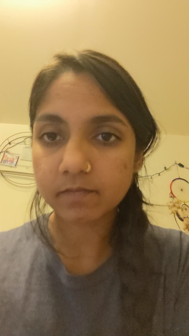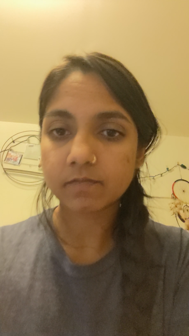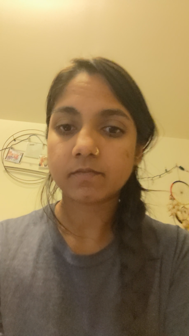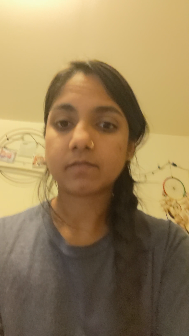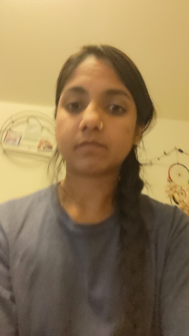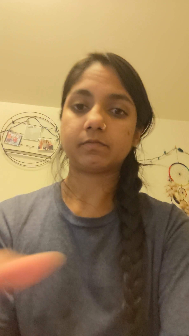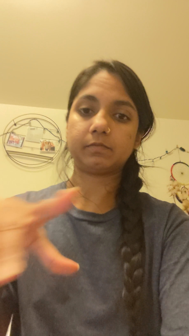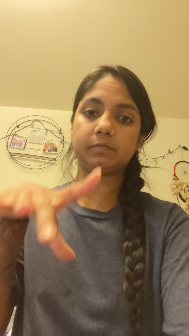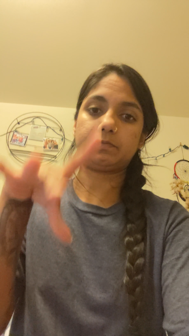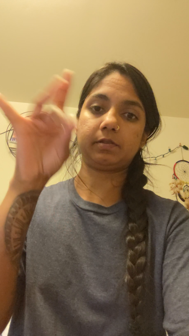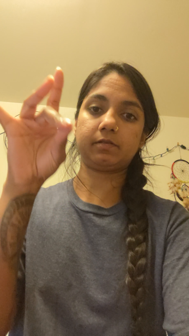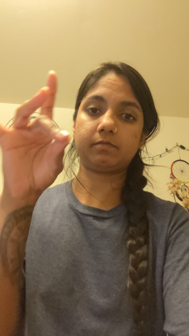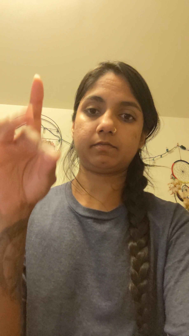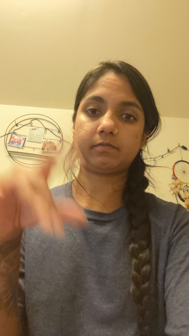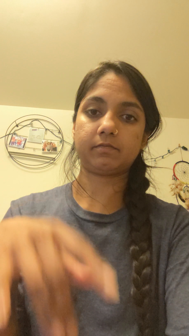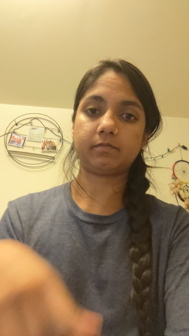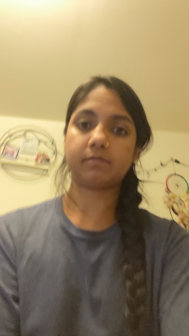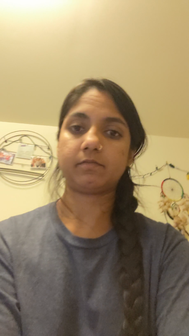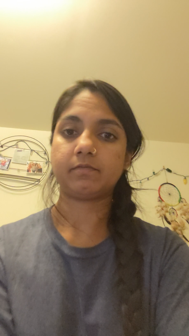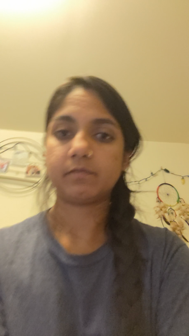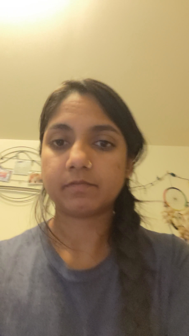pick